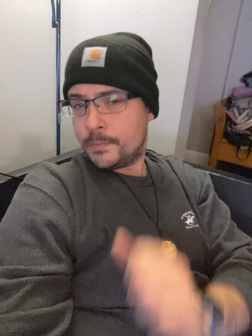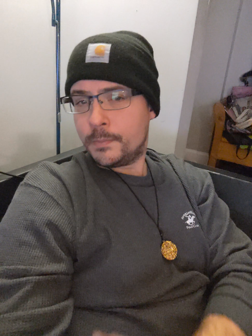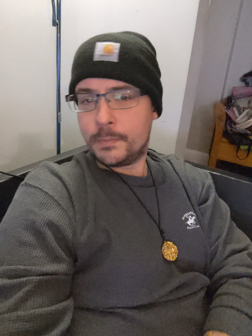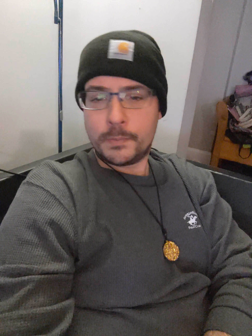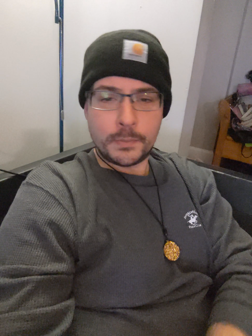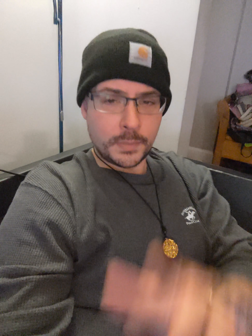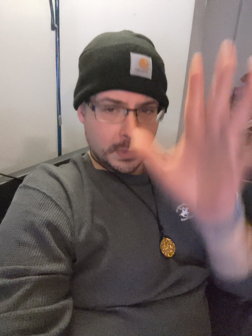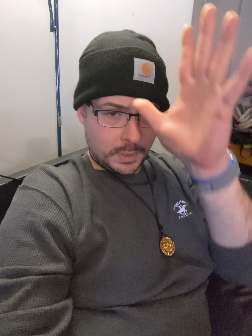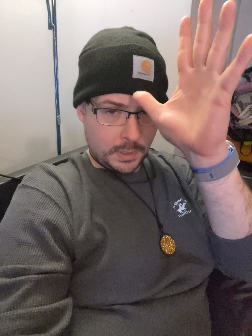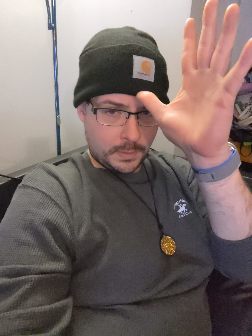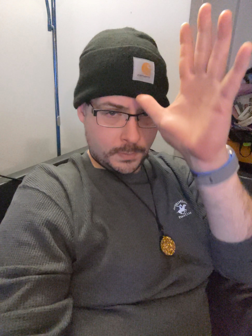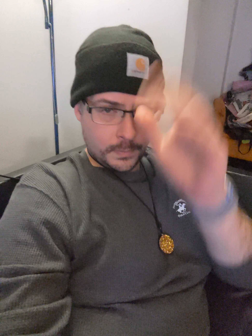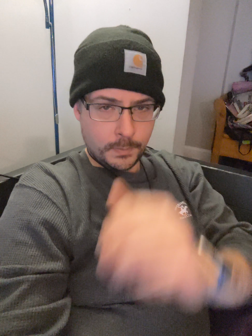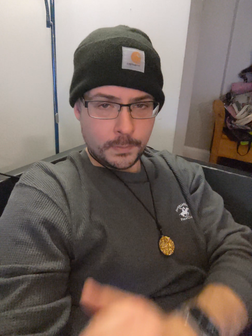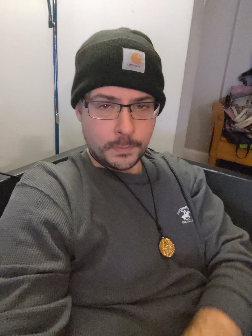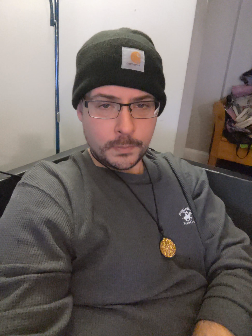dad